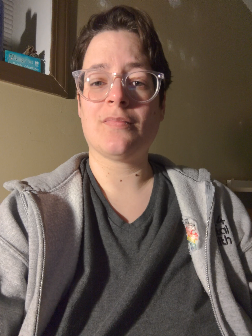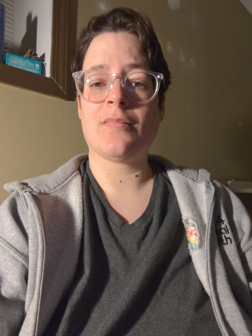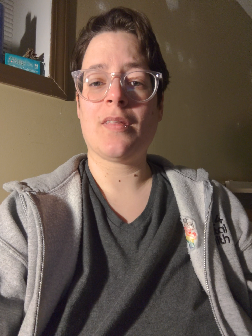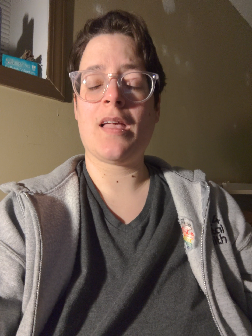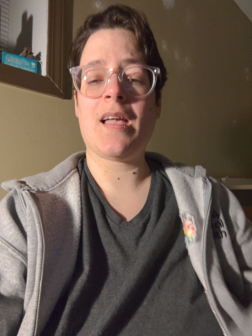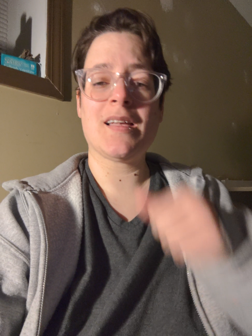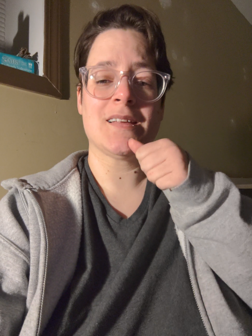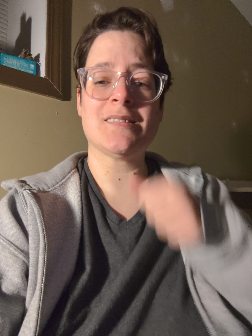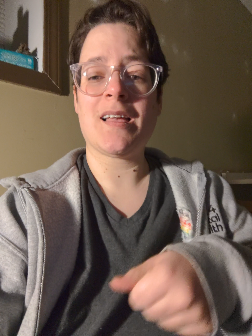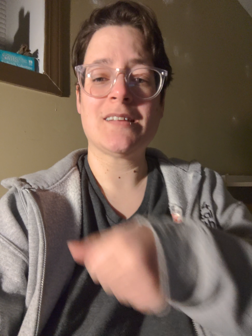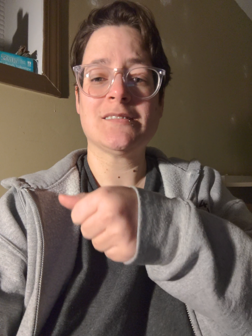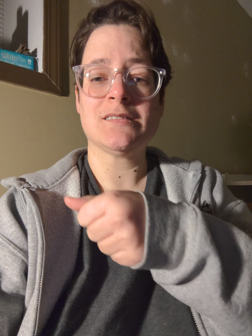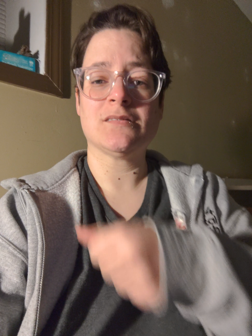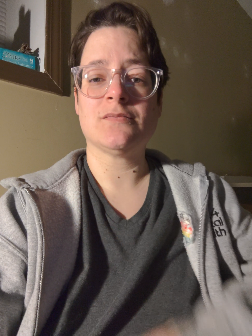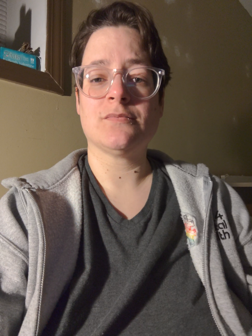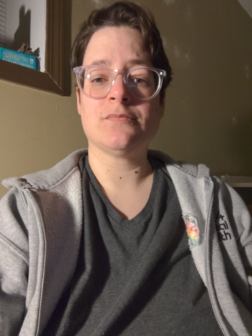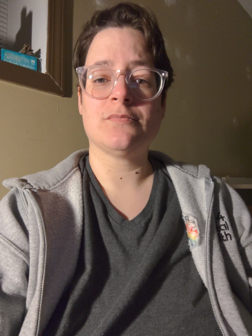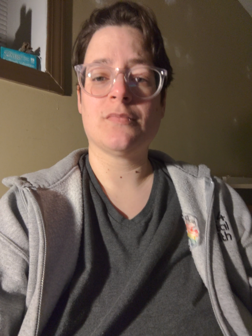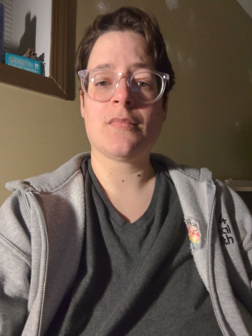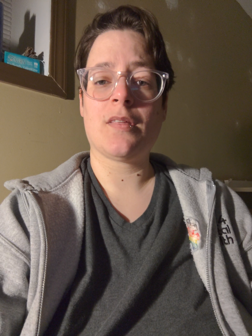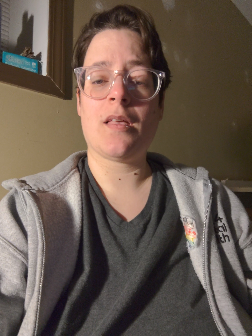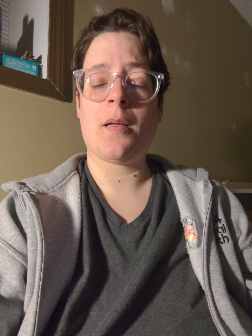hide